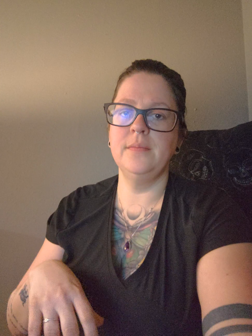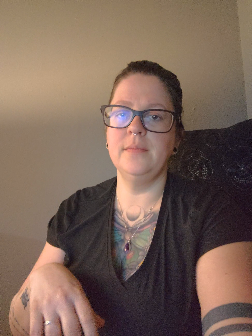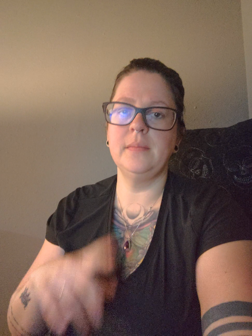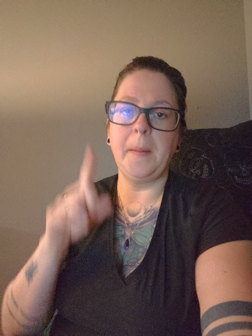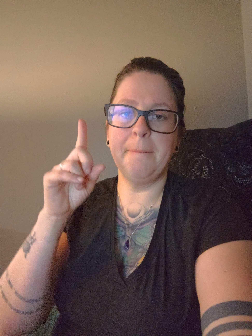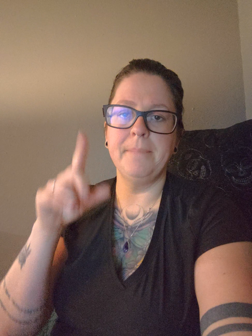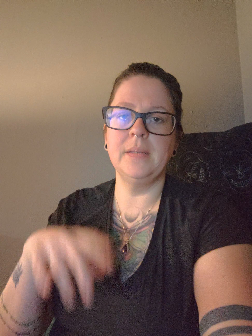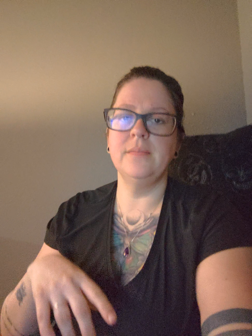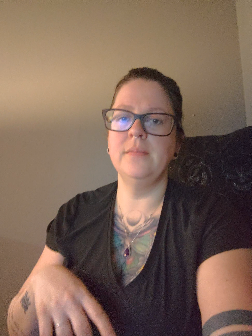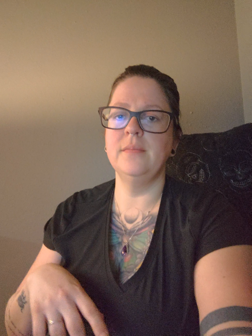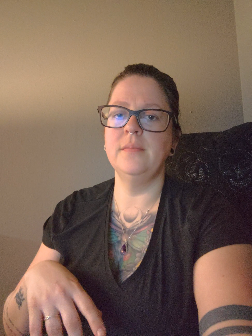up